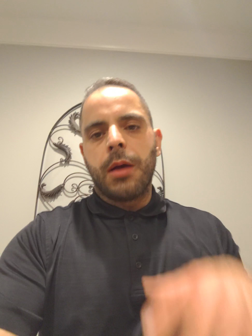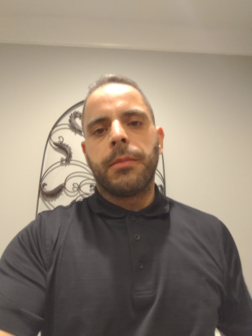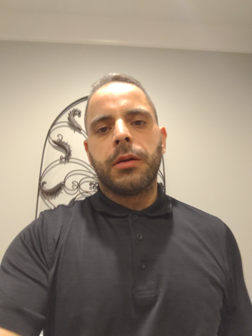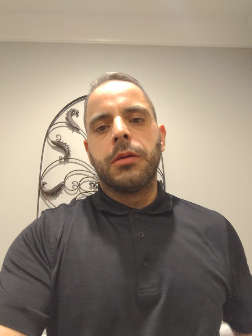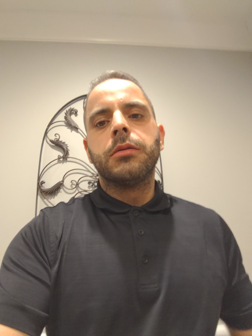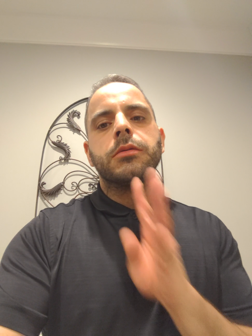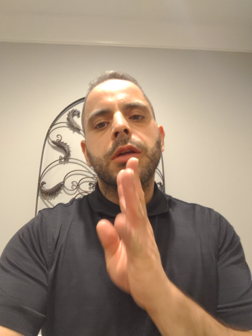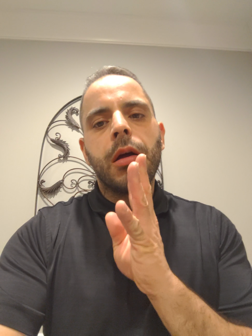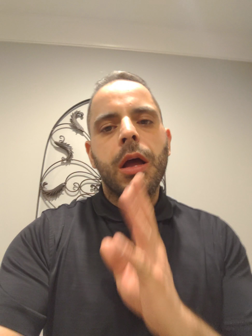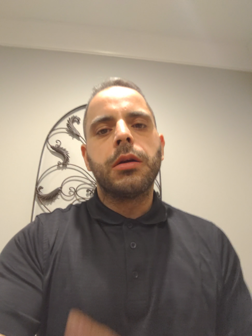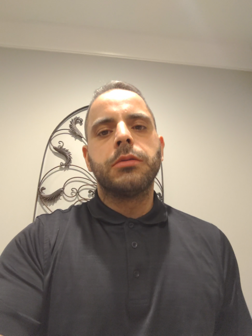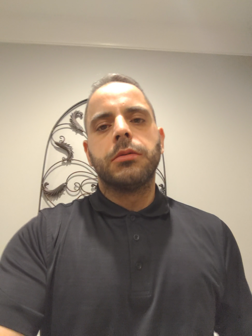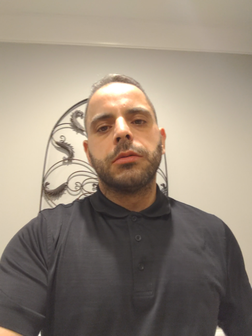talk